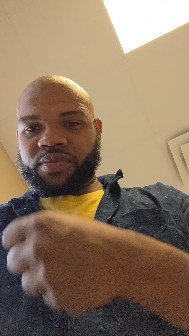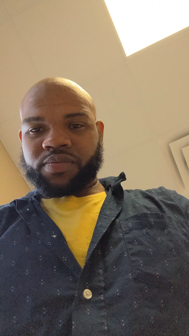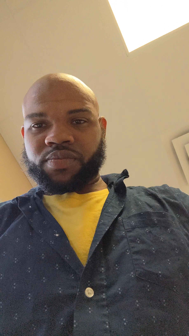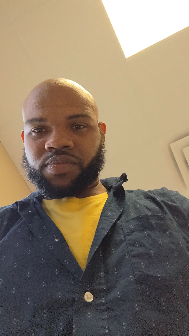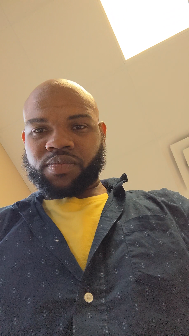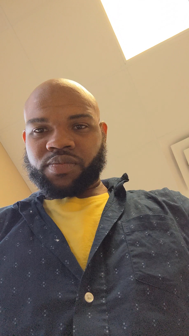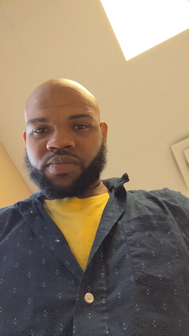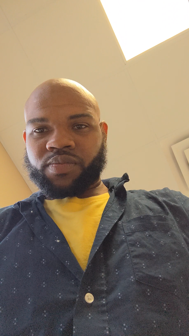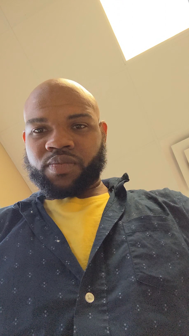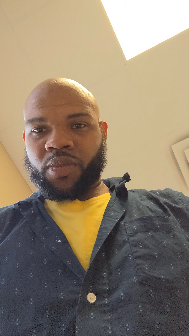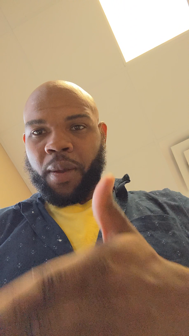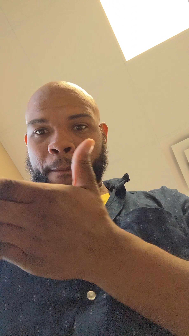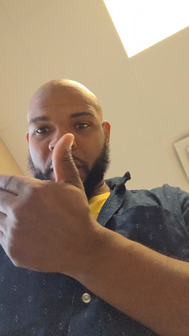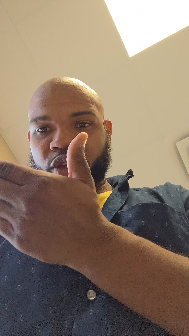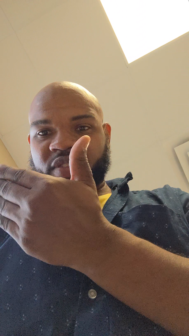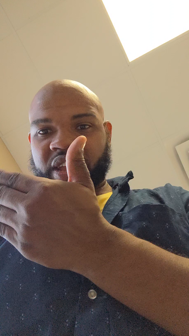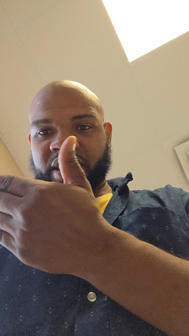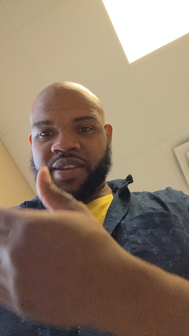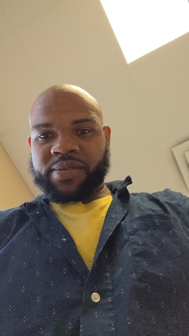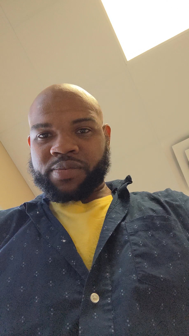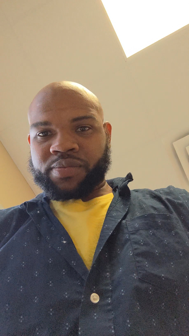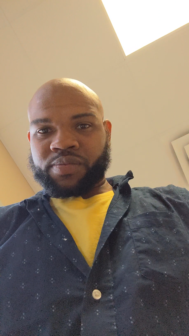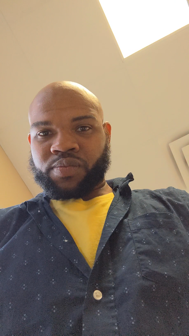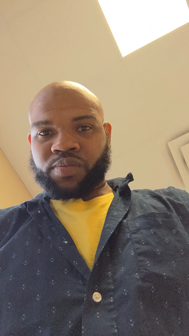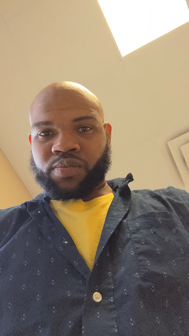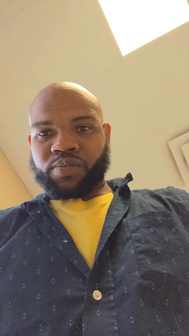butterfly